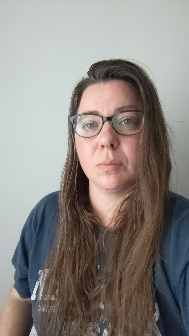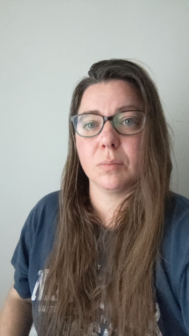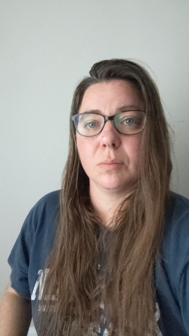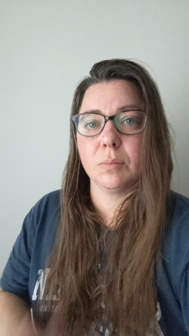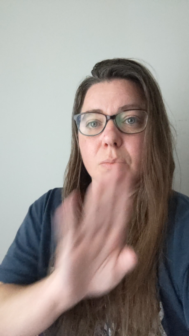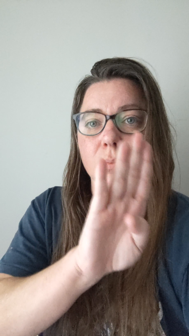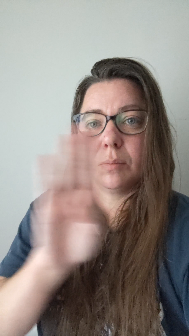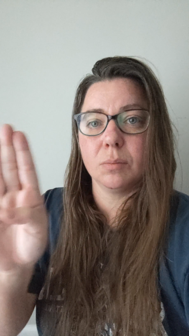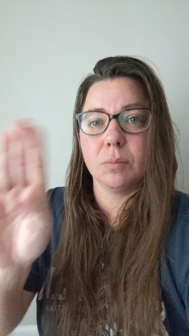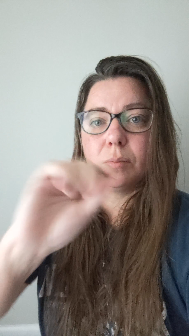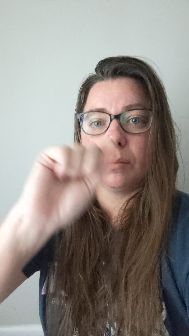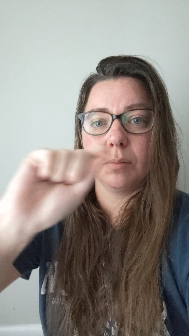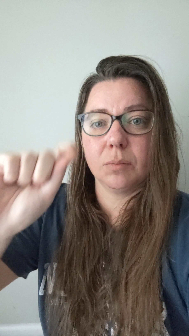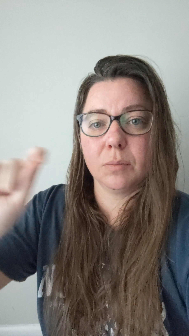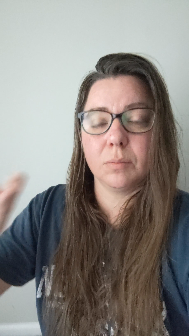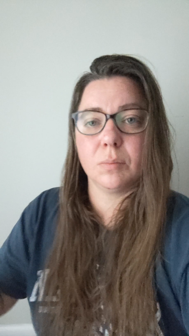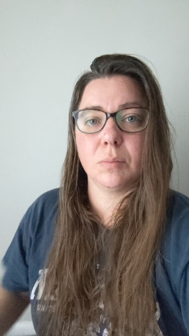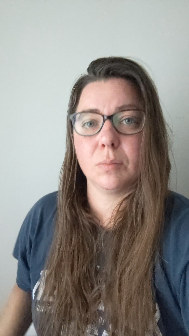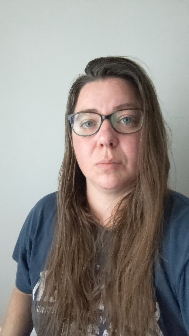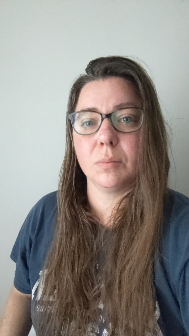chalk